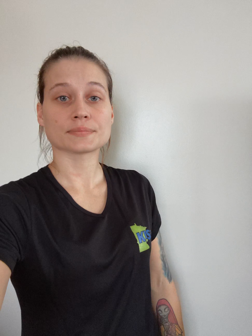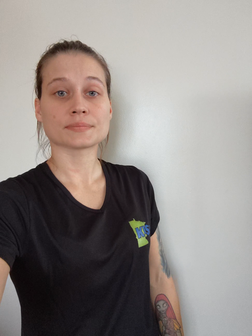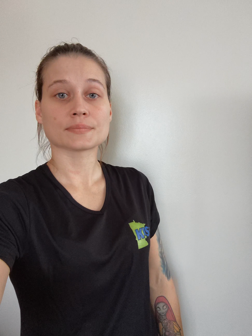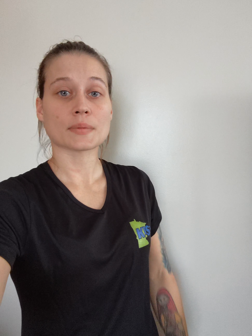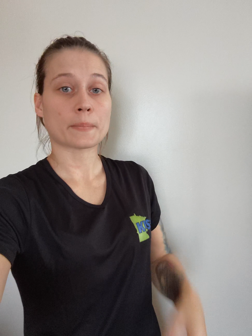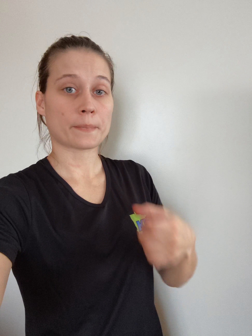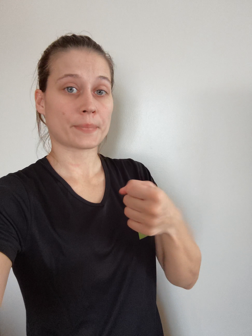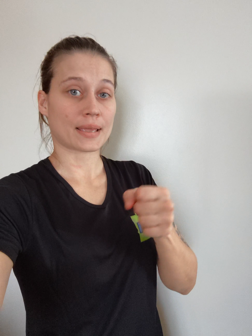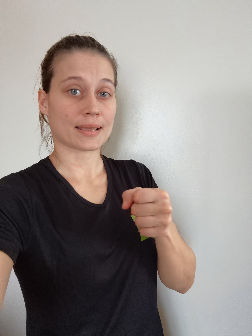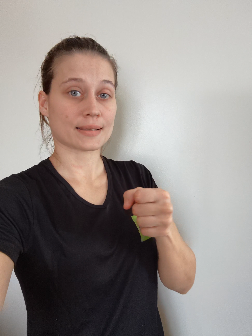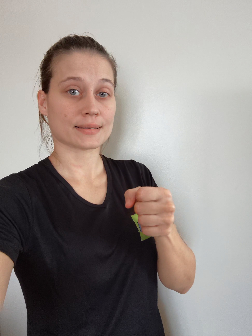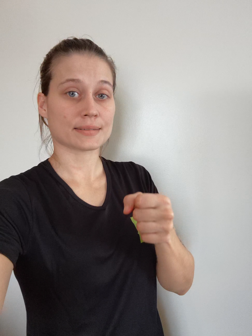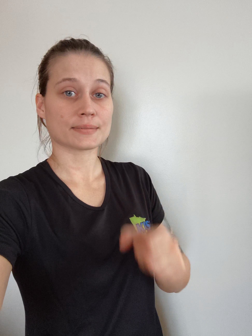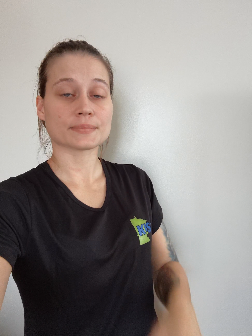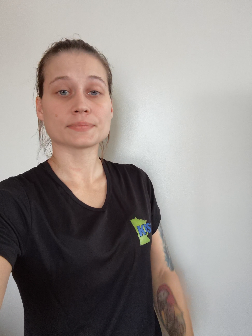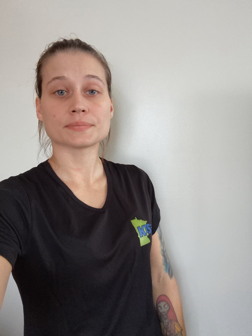make